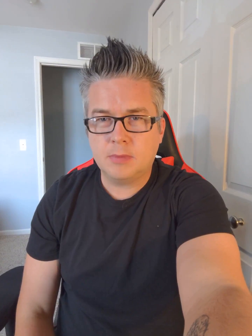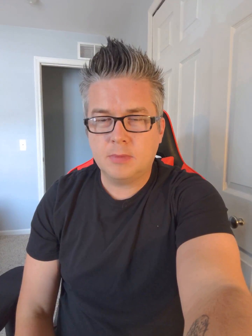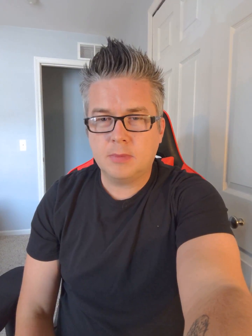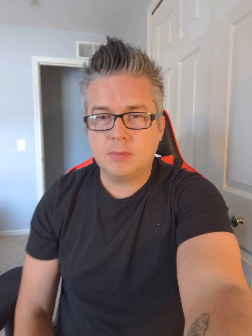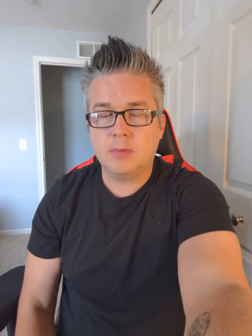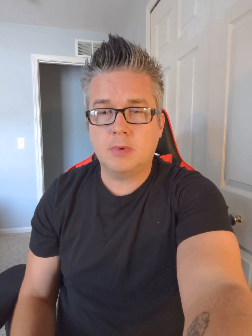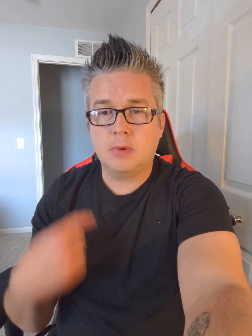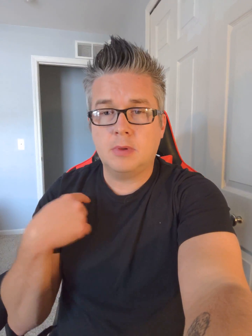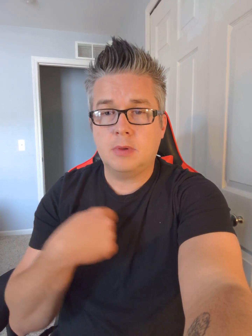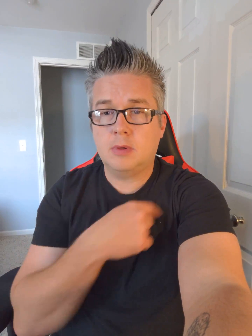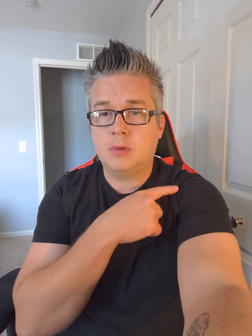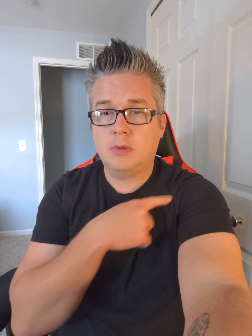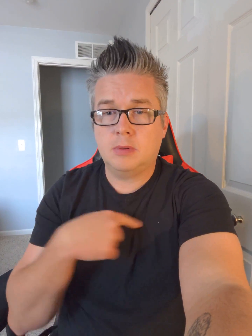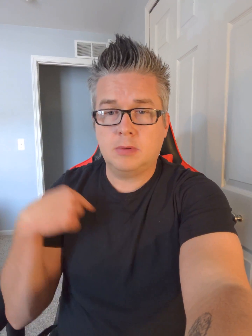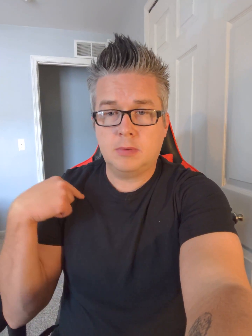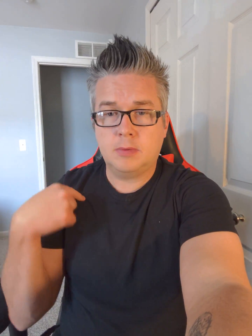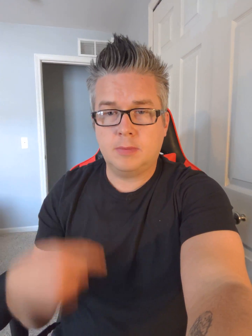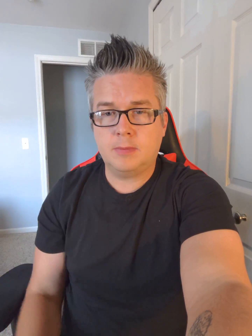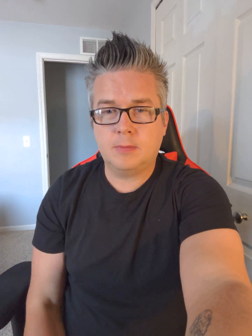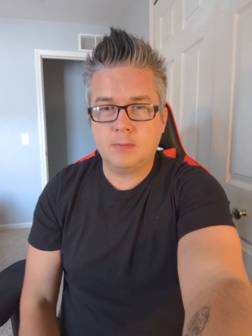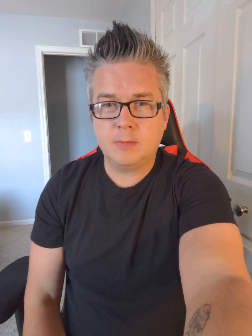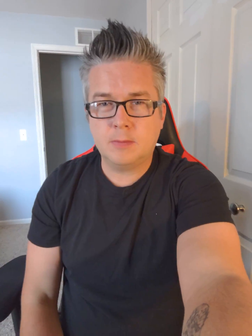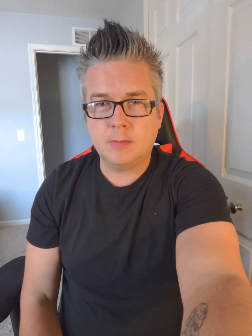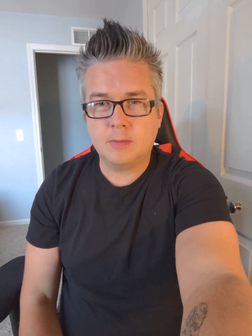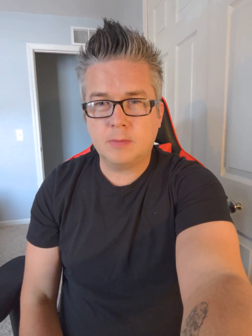bib